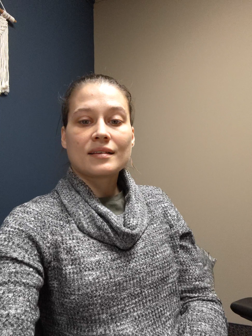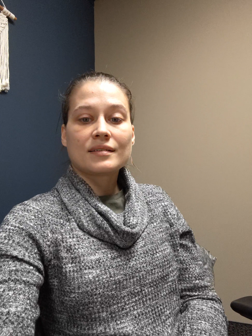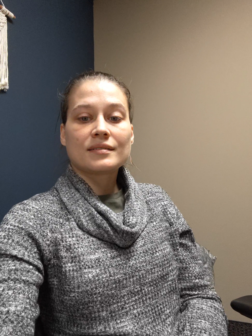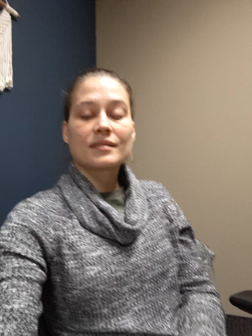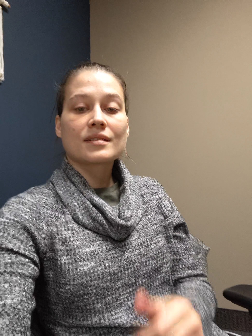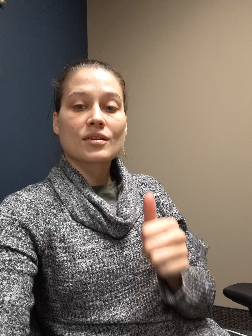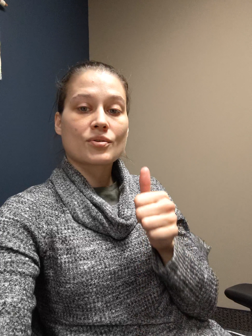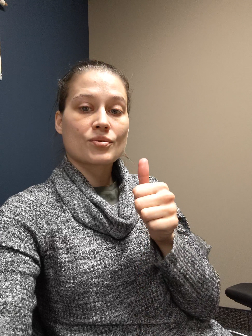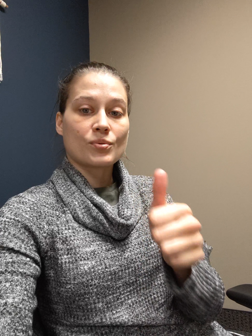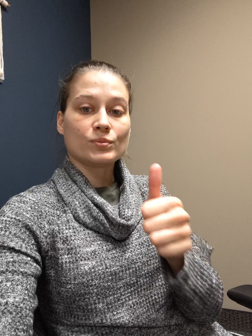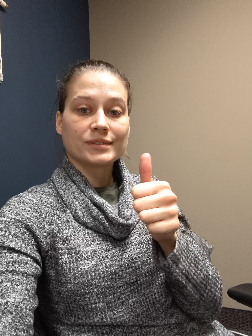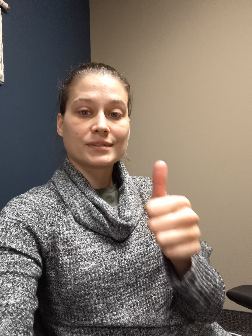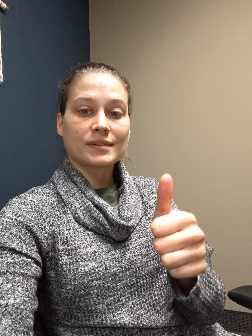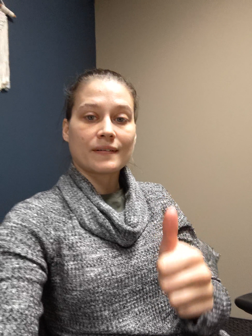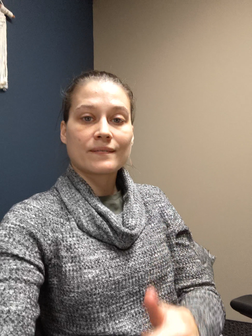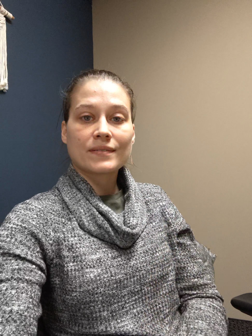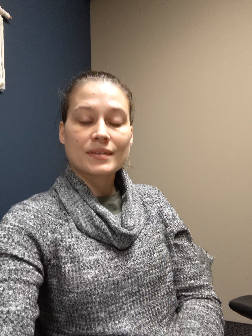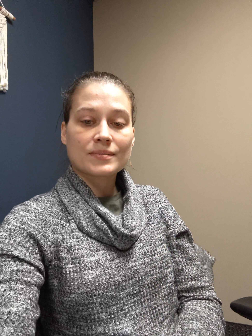yourself